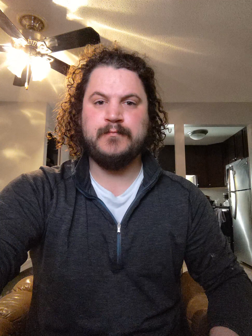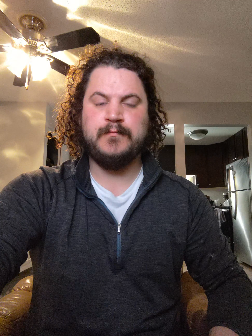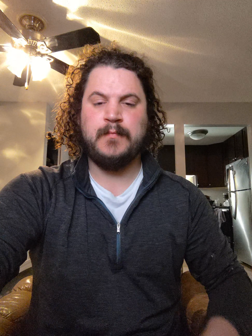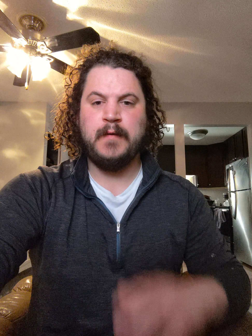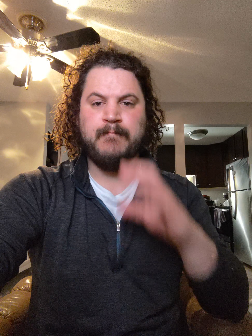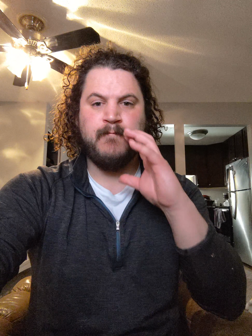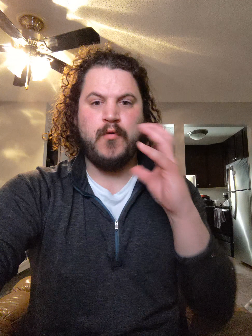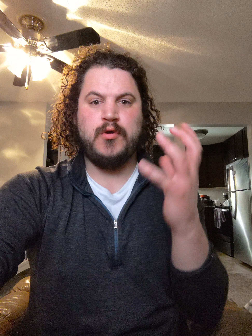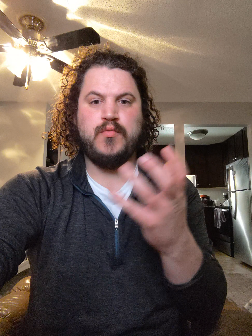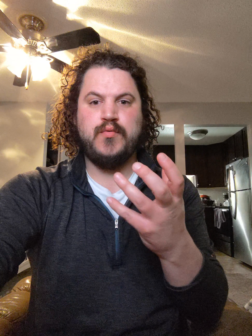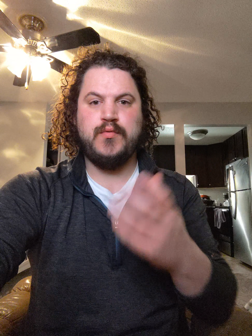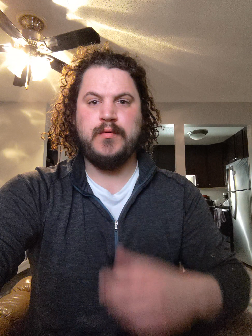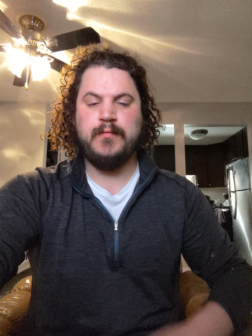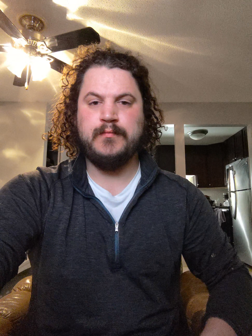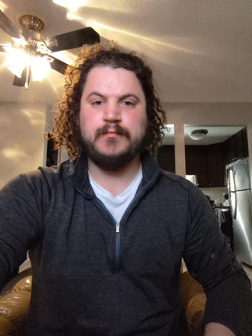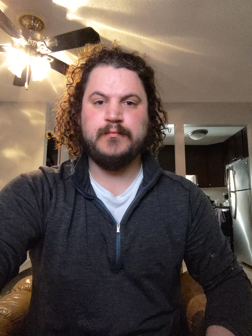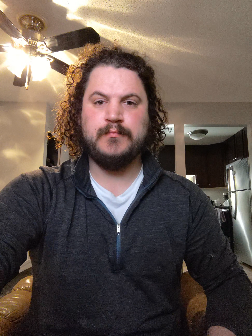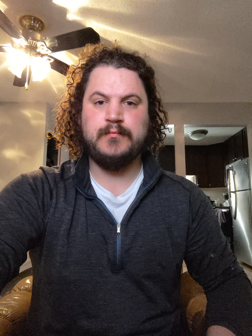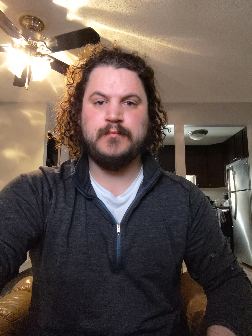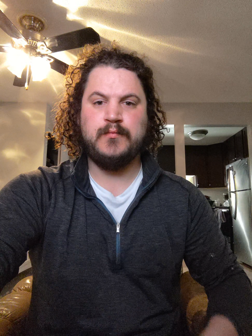balloon